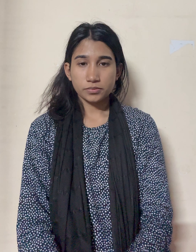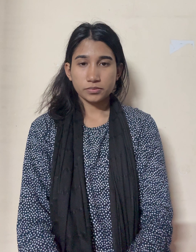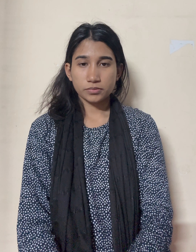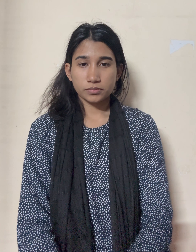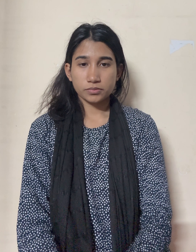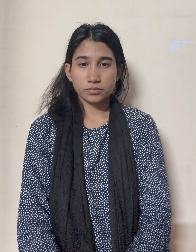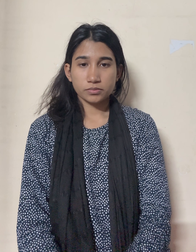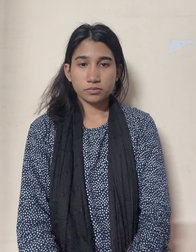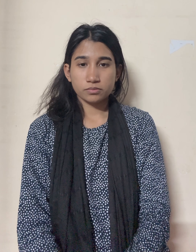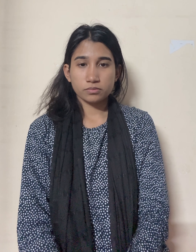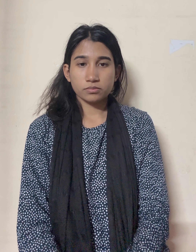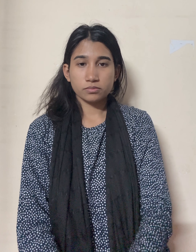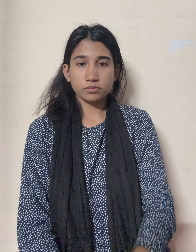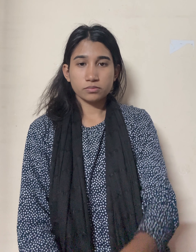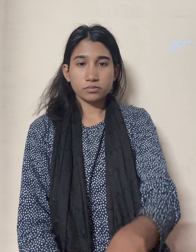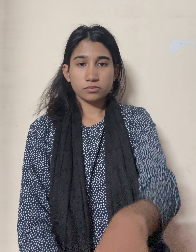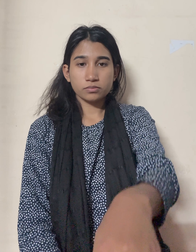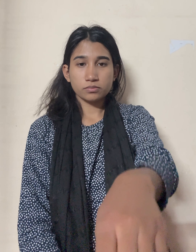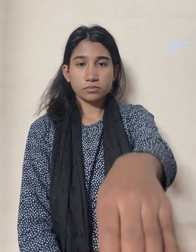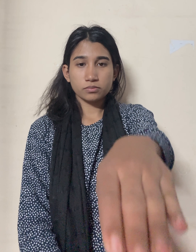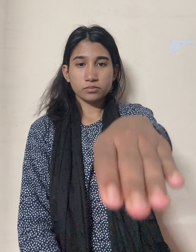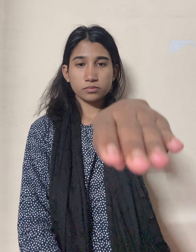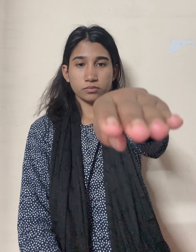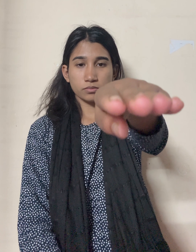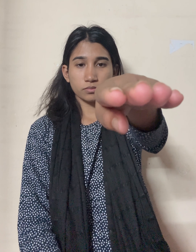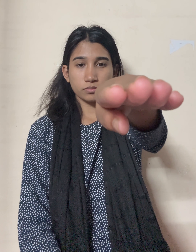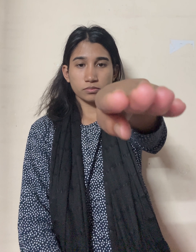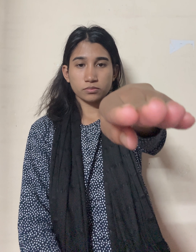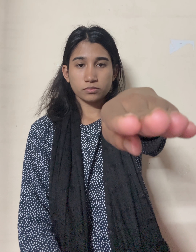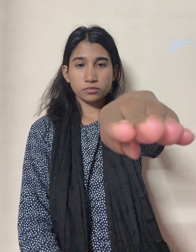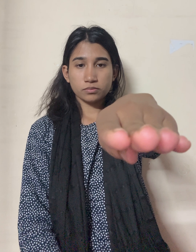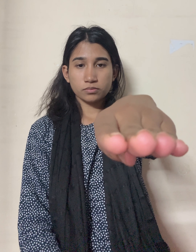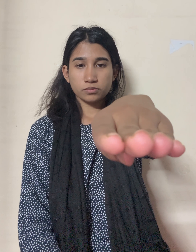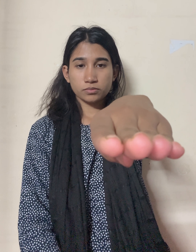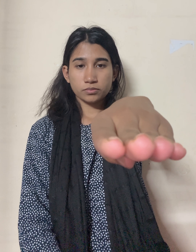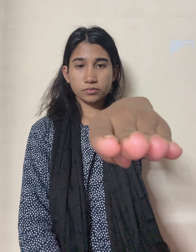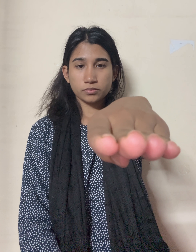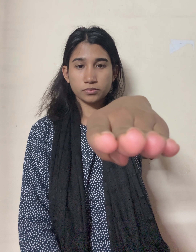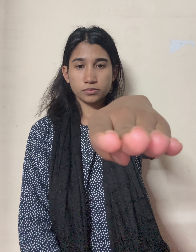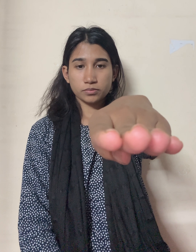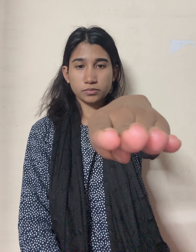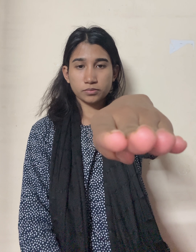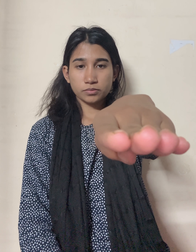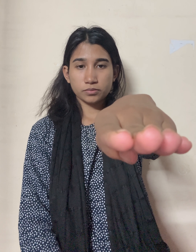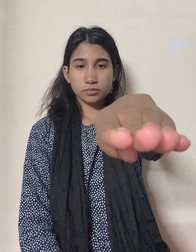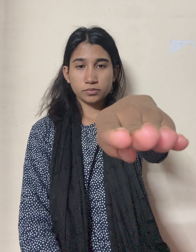শপথ নেয়া